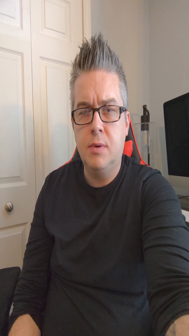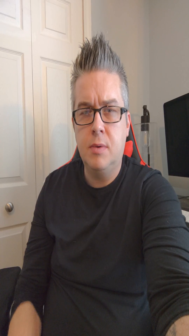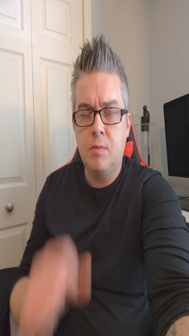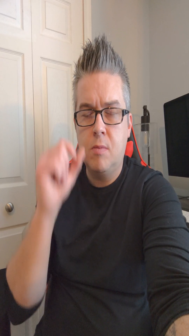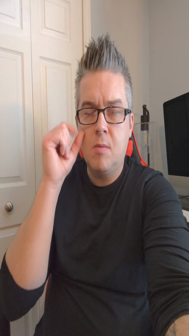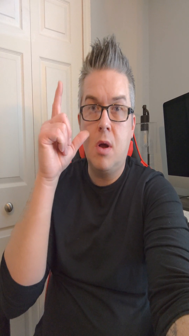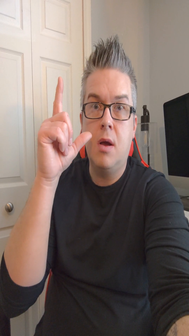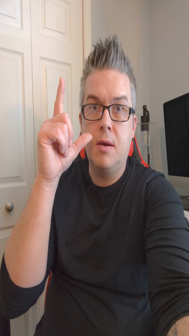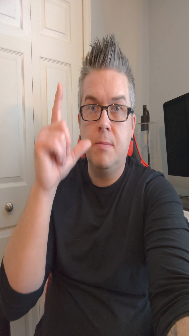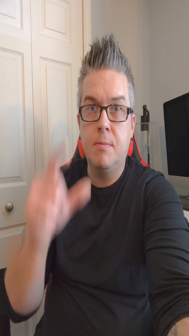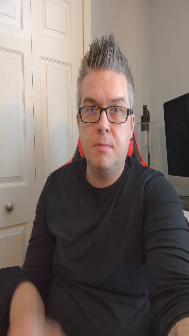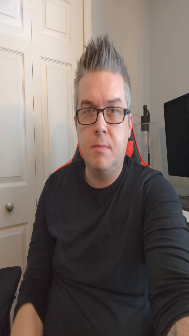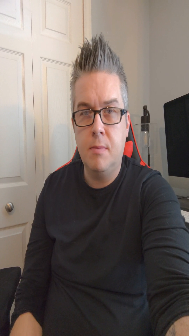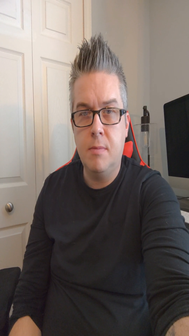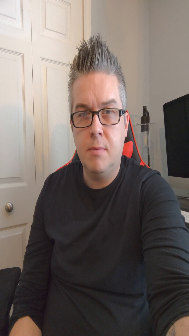wake